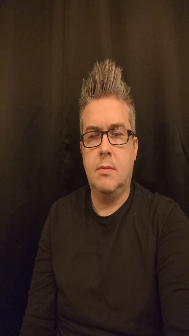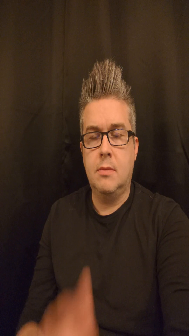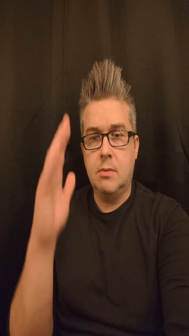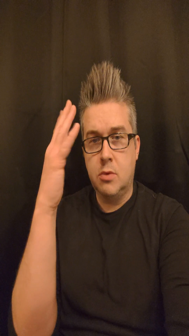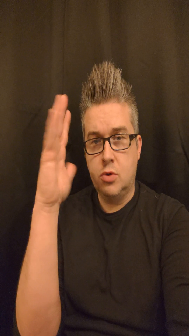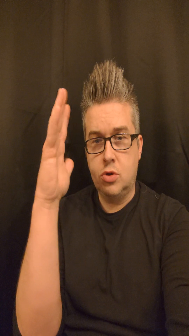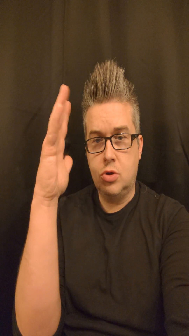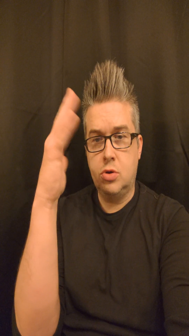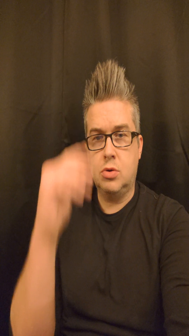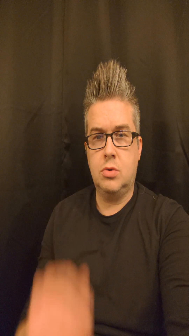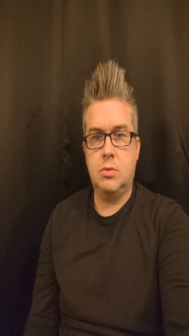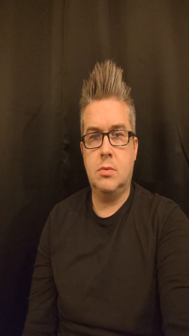tree